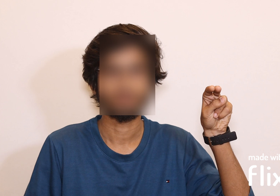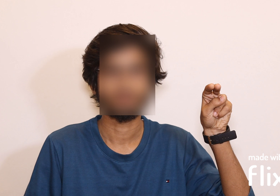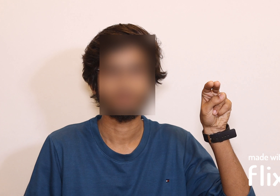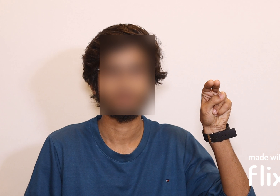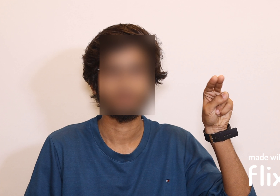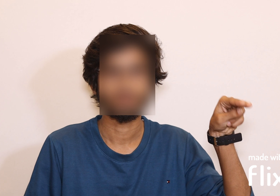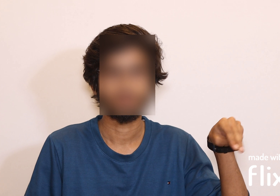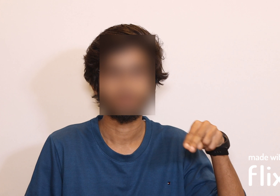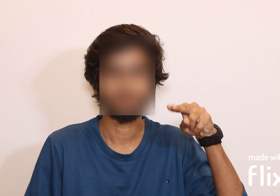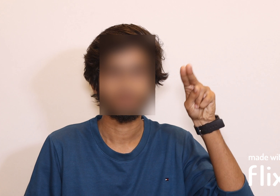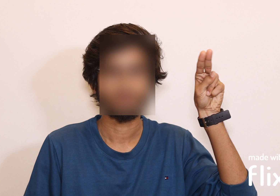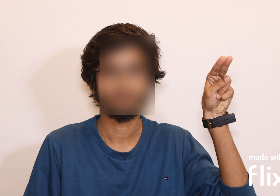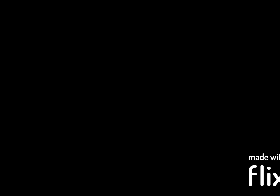ہ